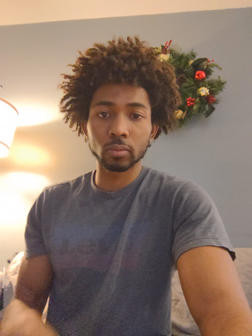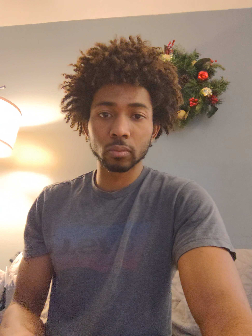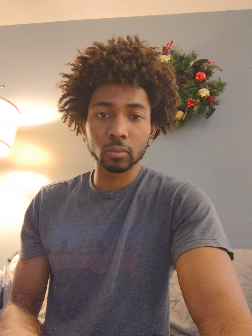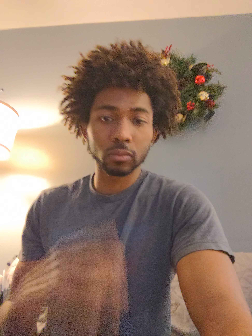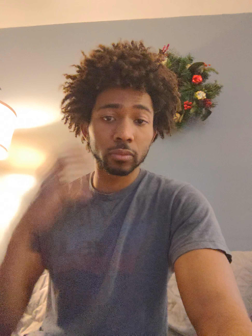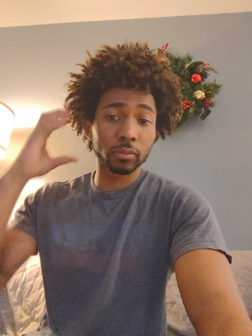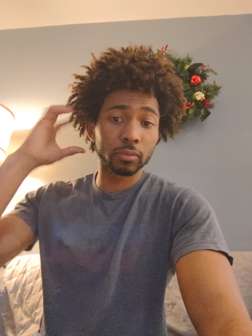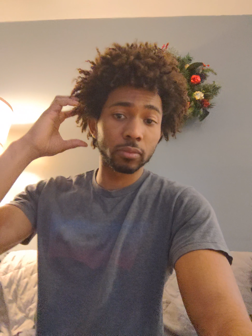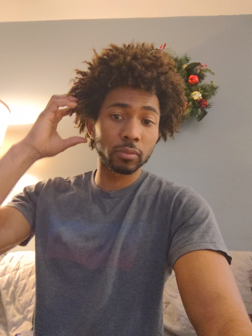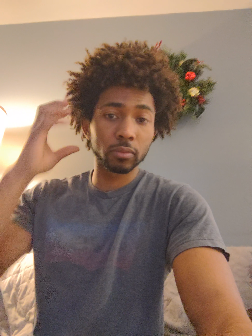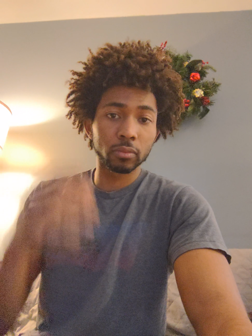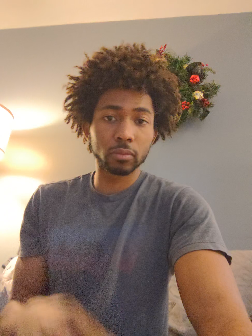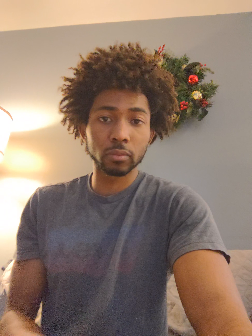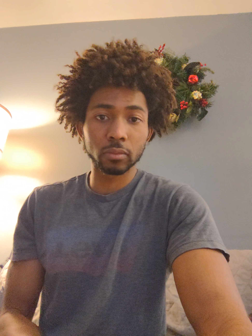radio